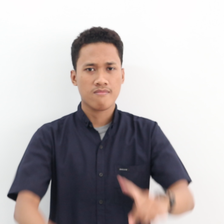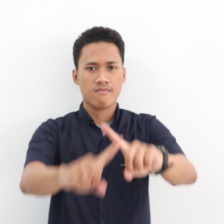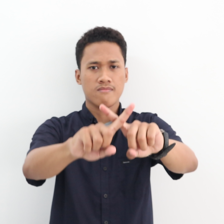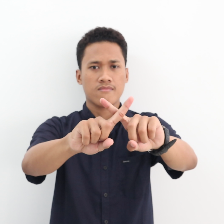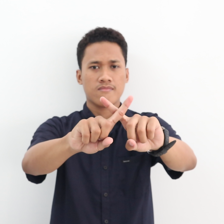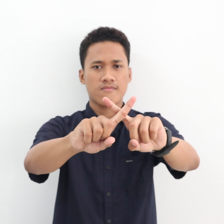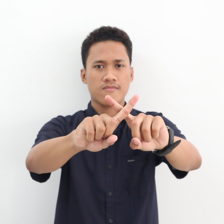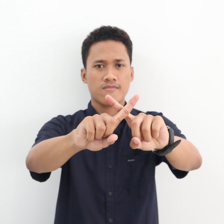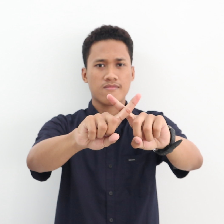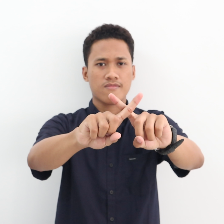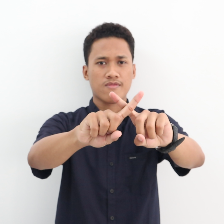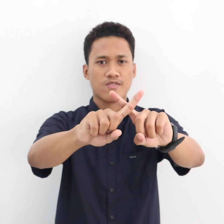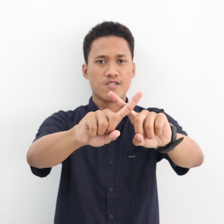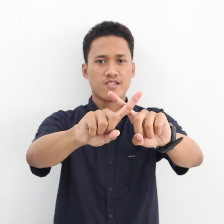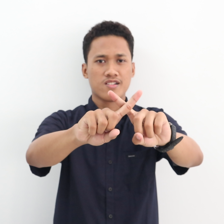X